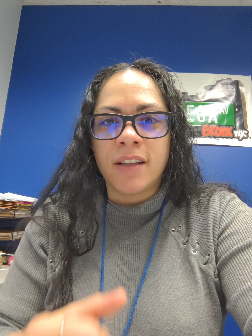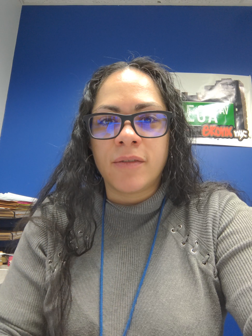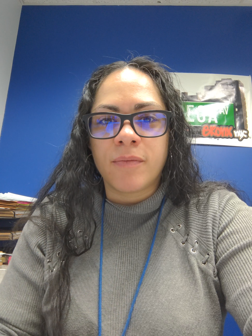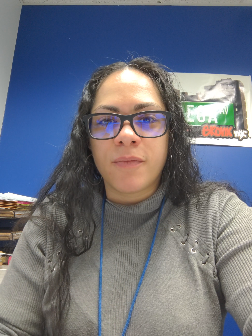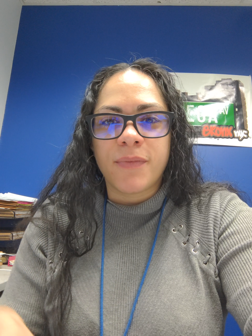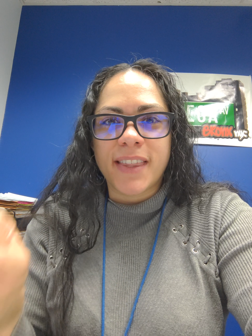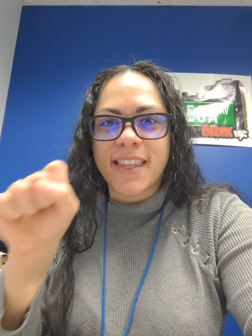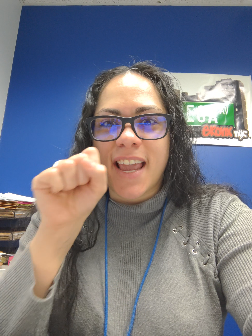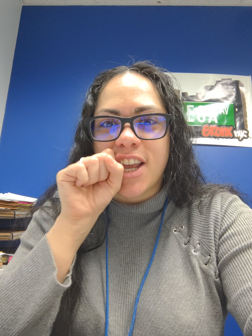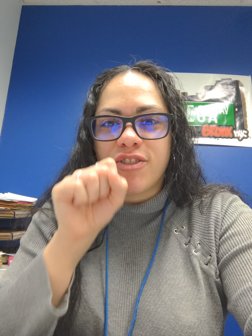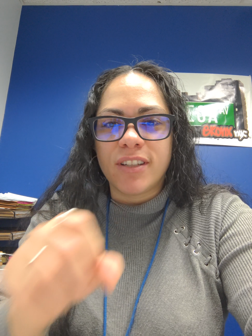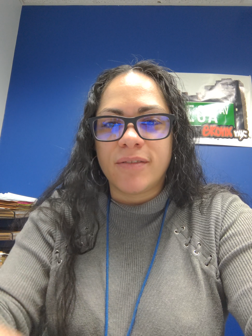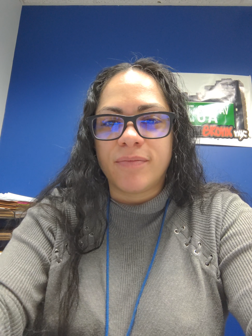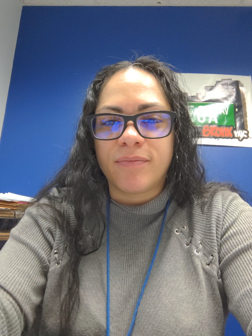carrot